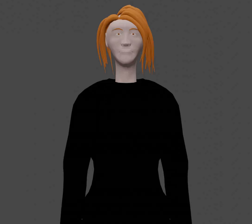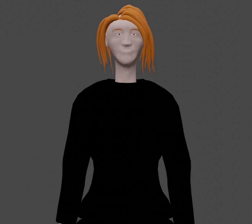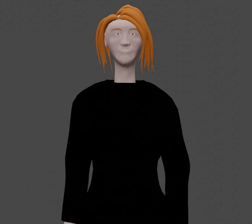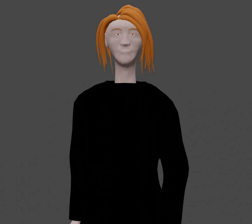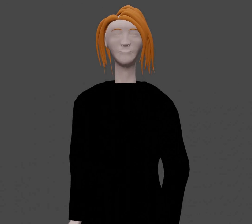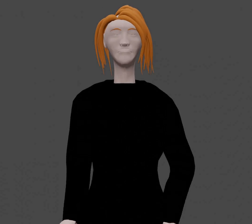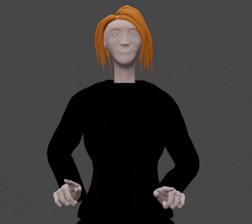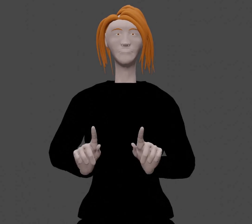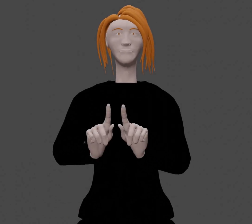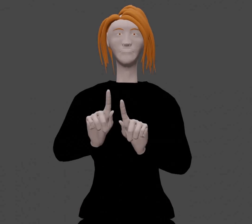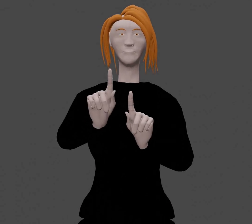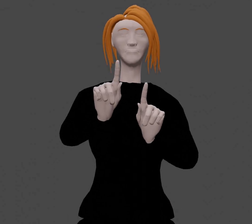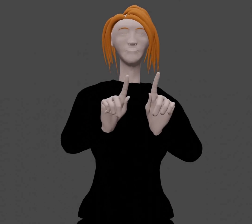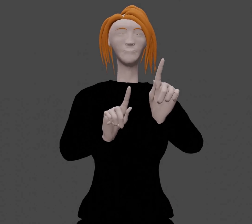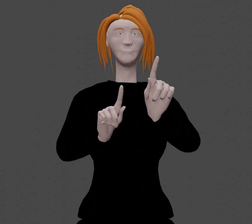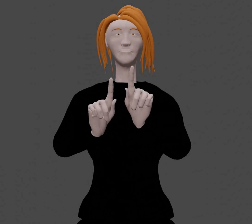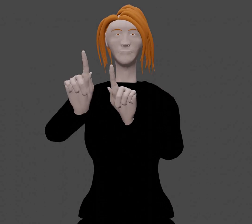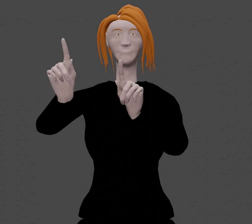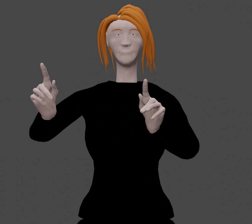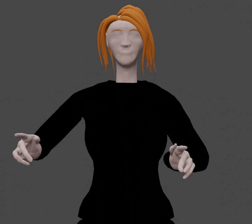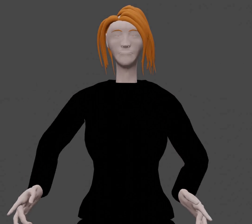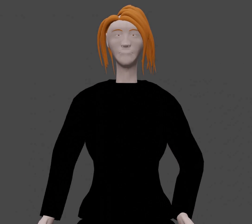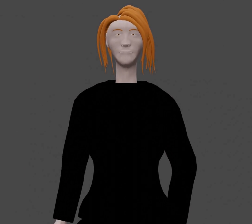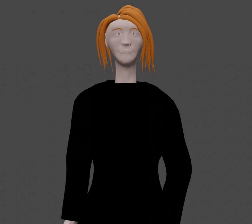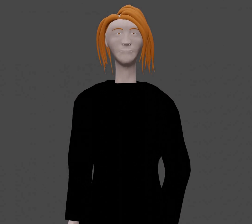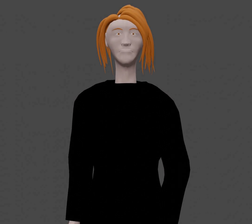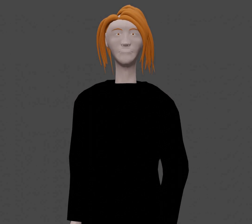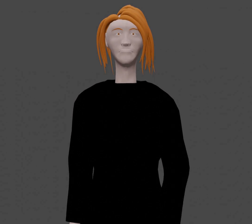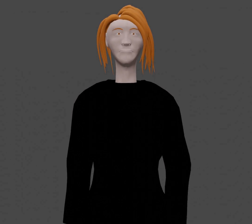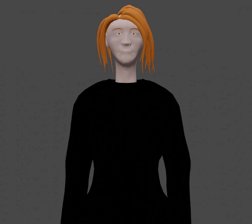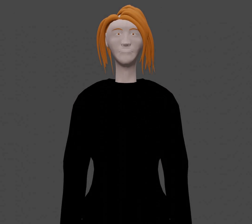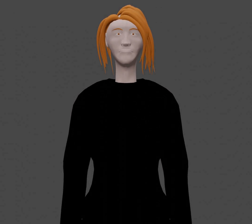Astronomy